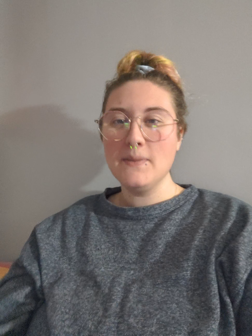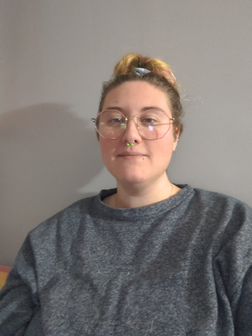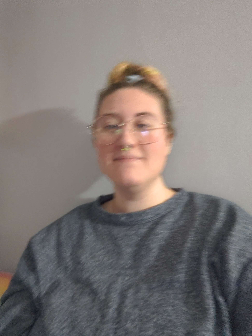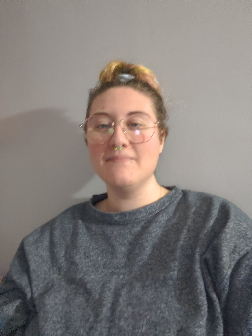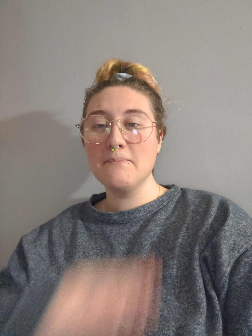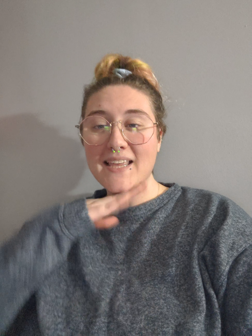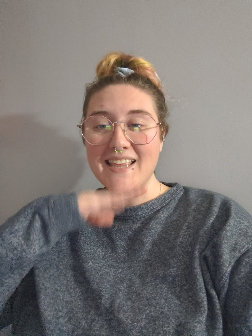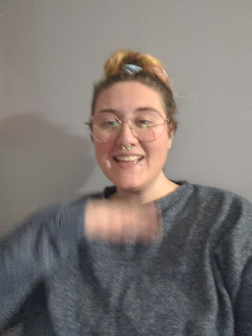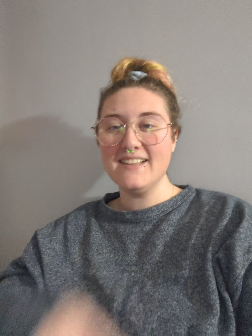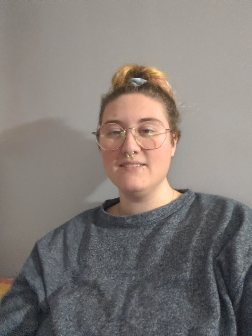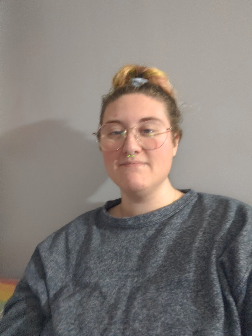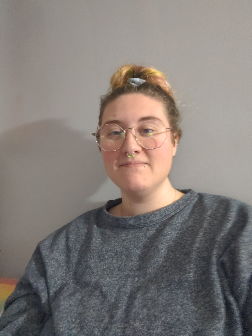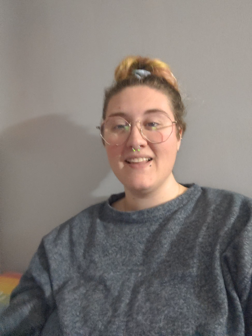pig